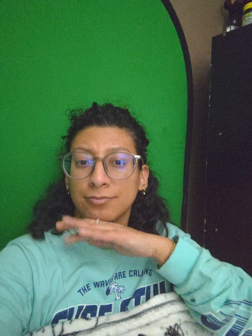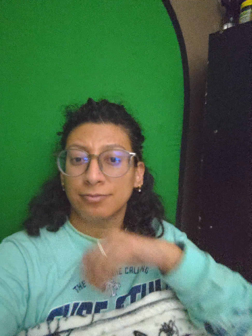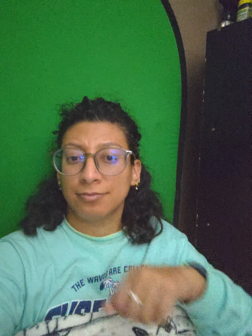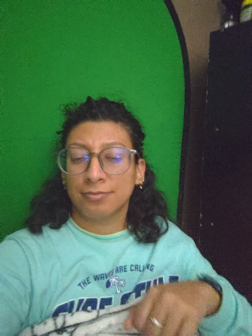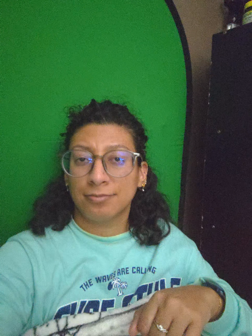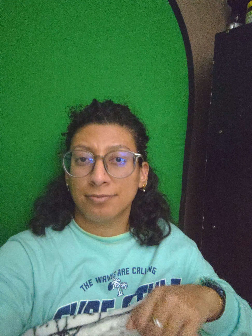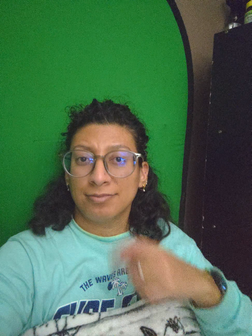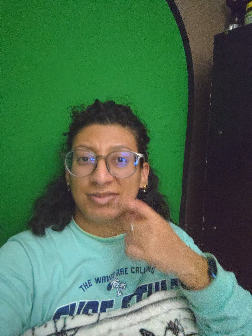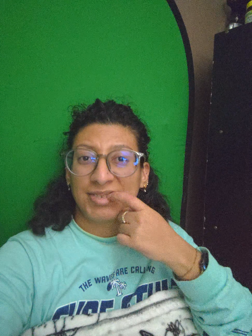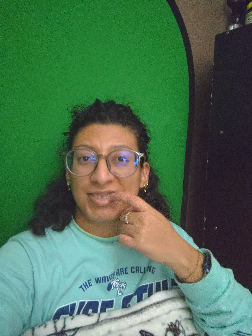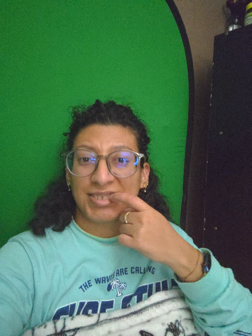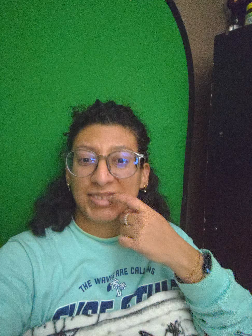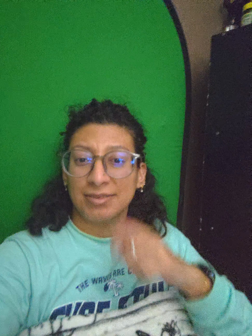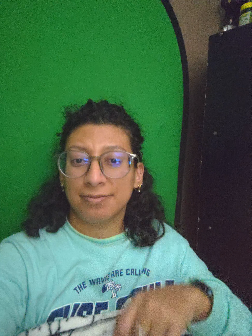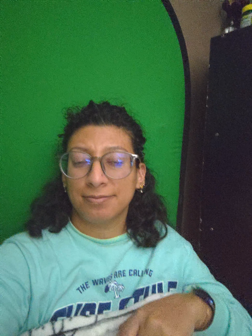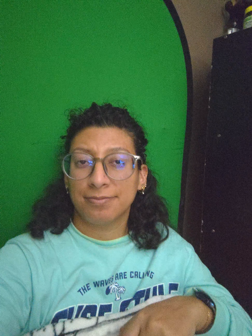tooth